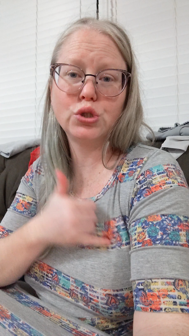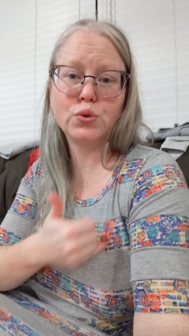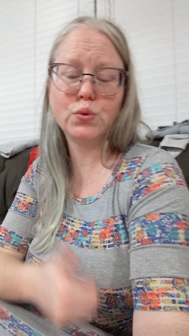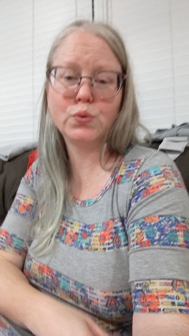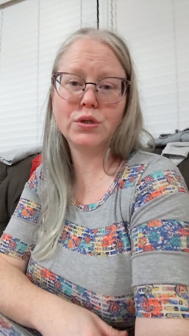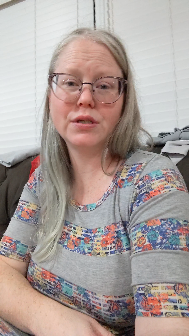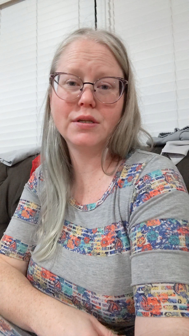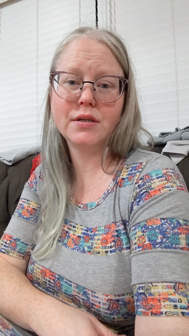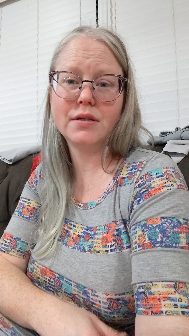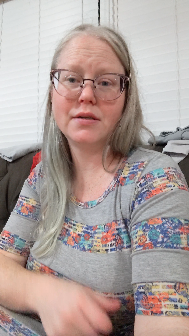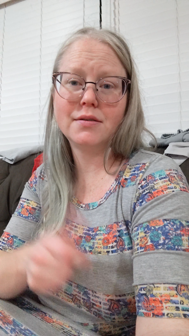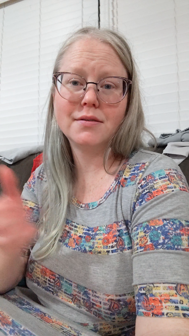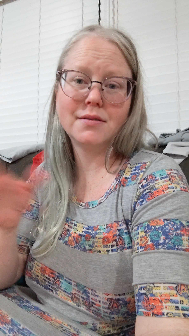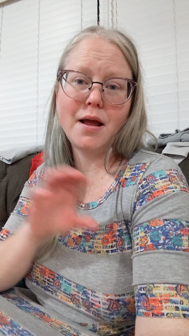dump